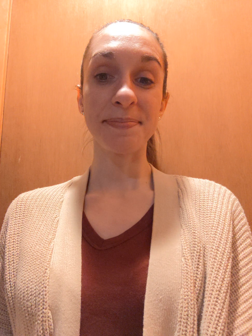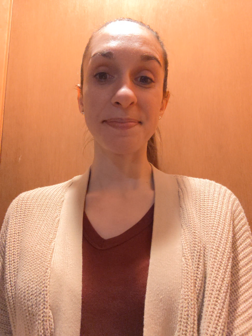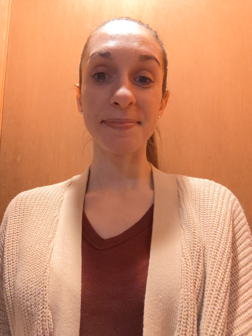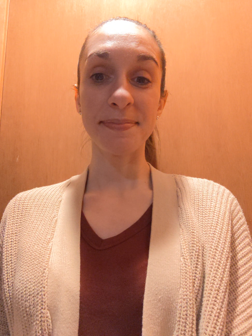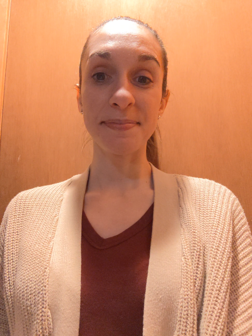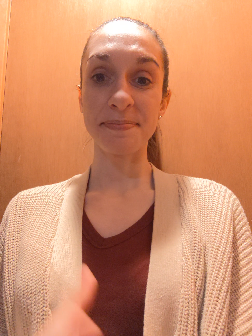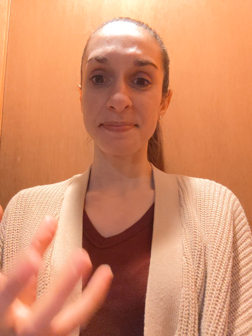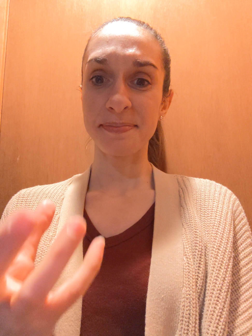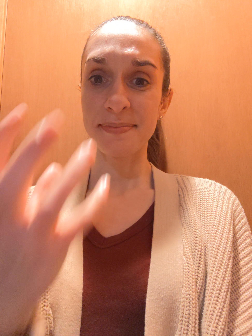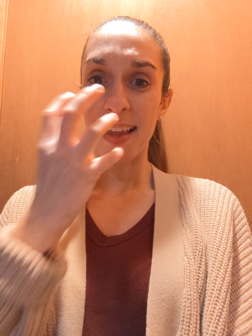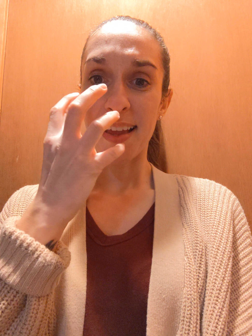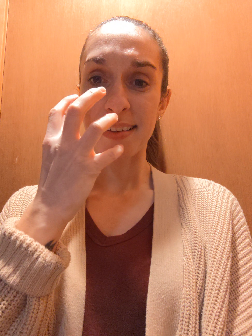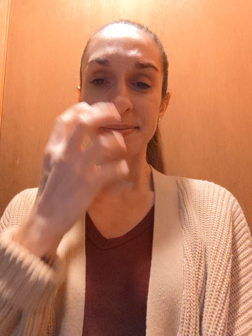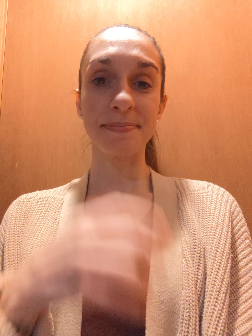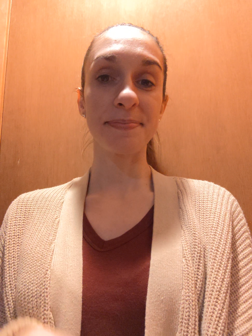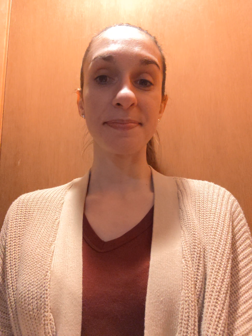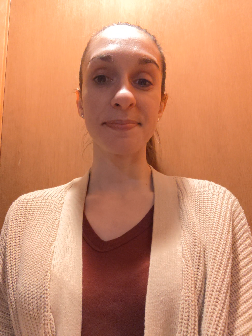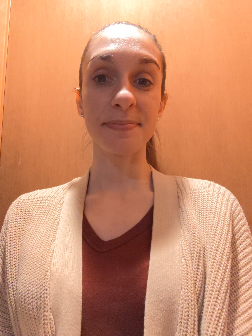mad